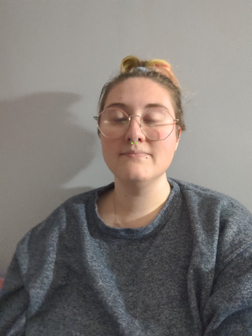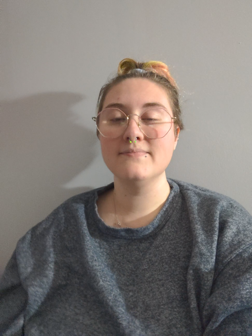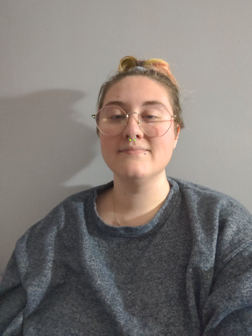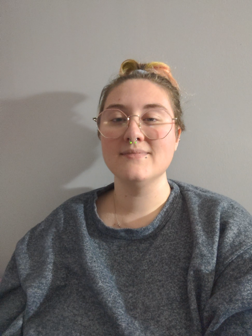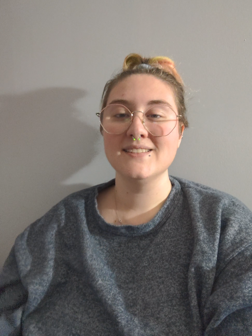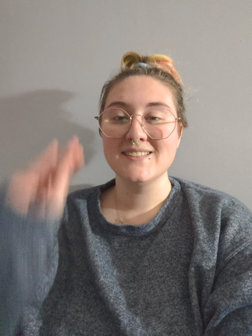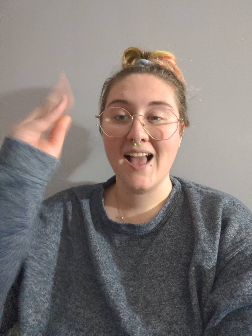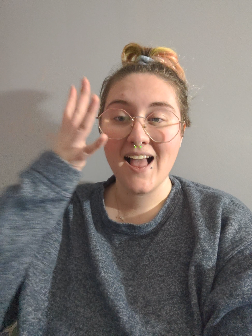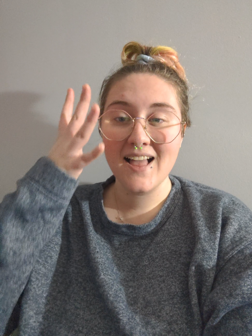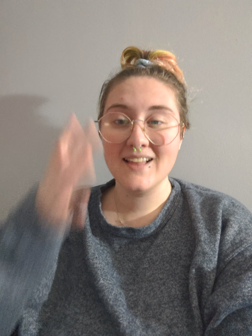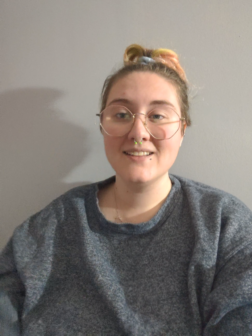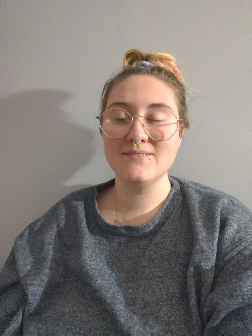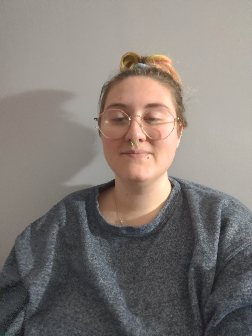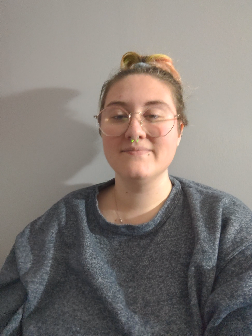sun